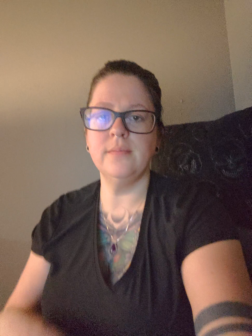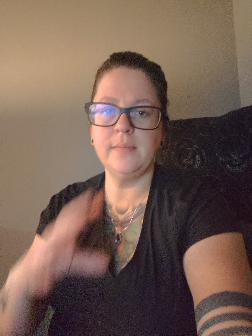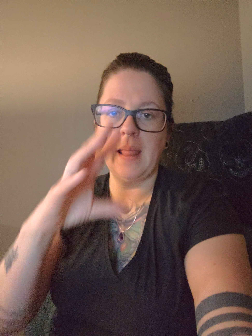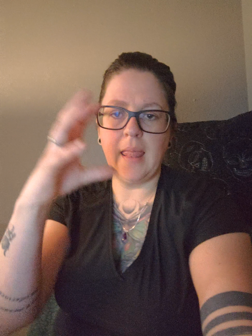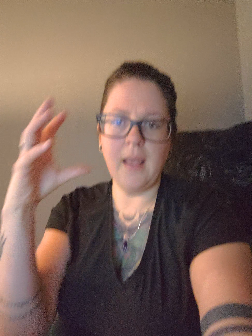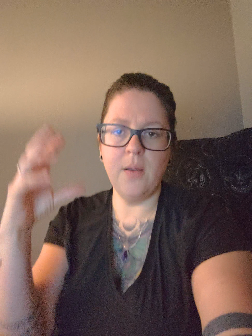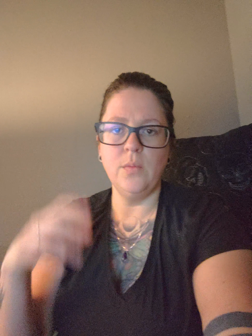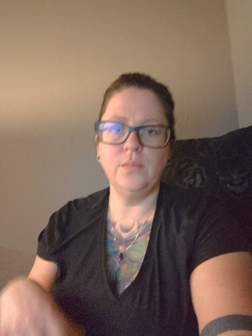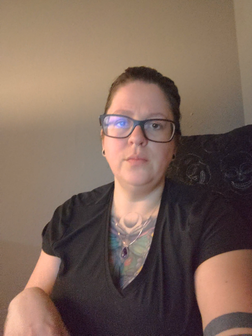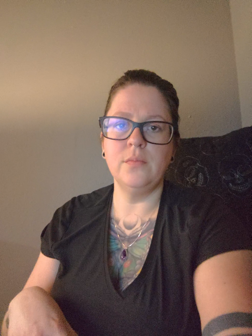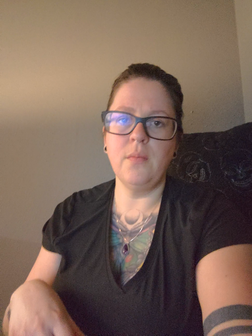cloud